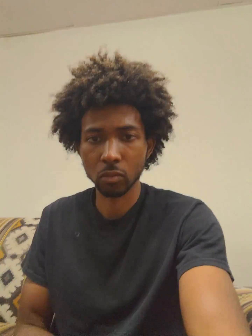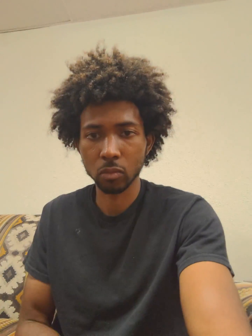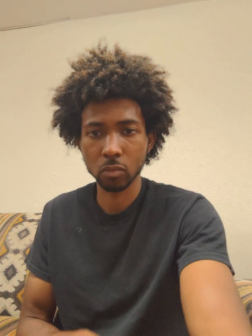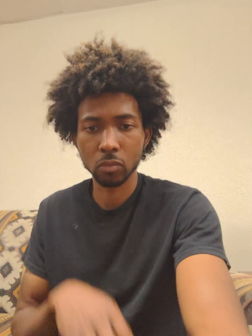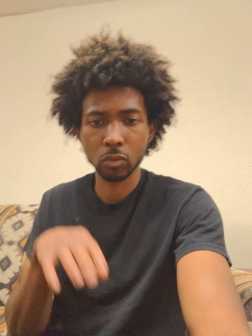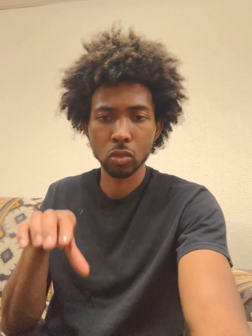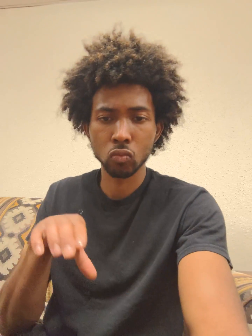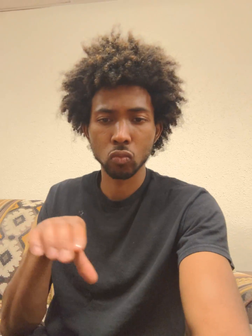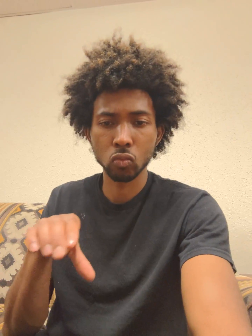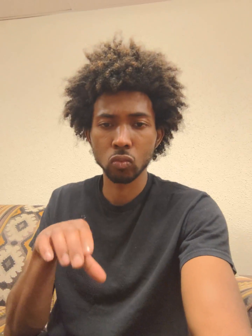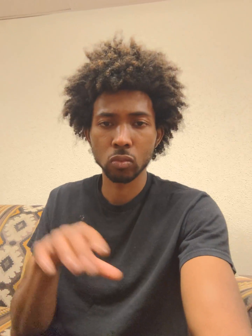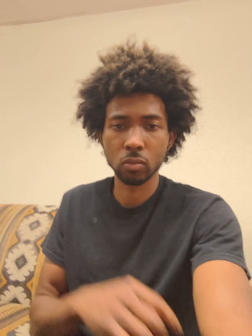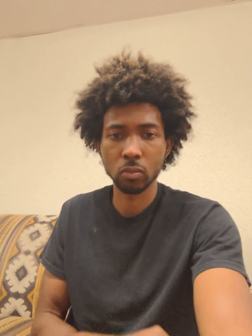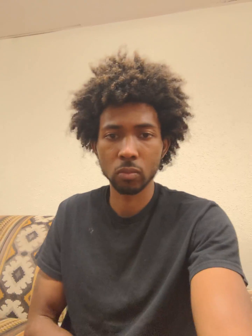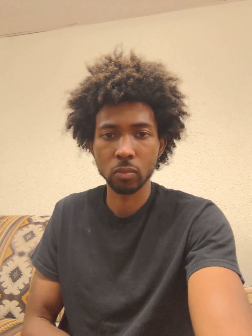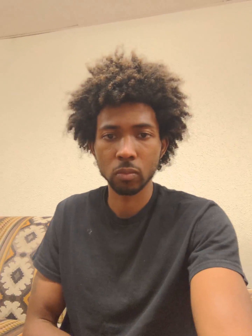does